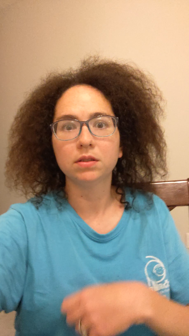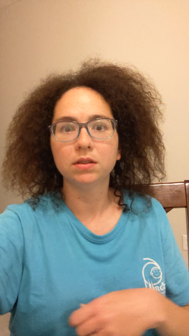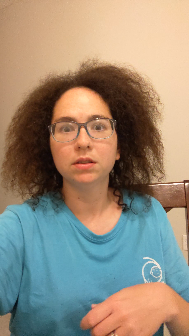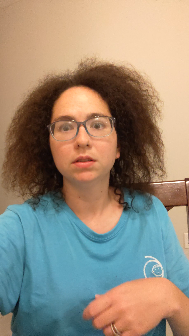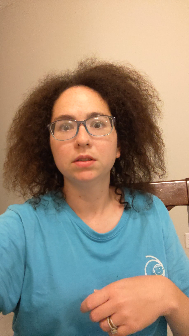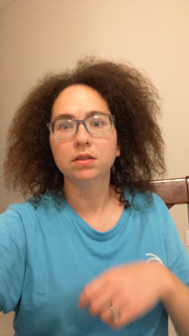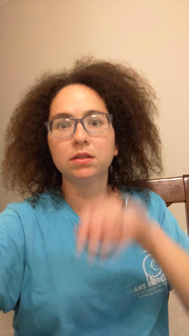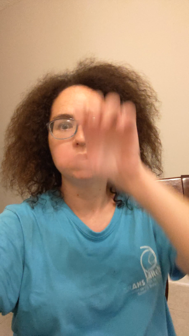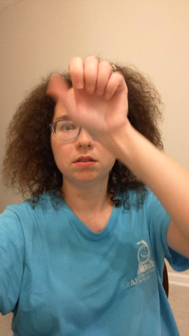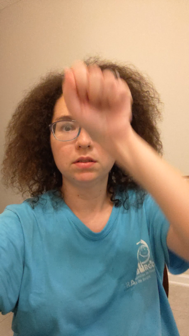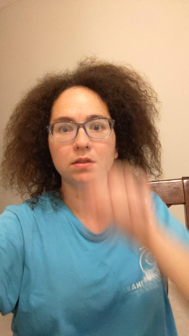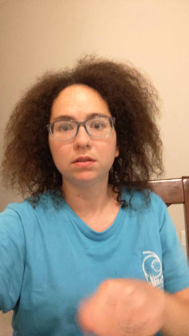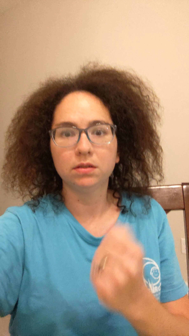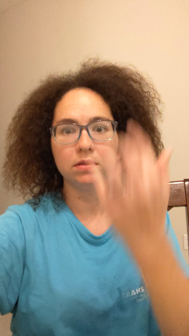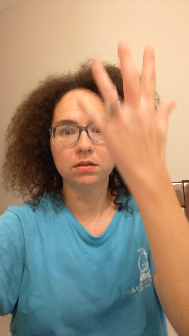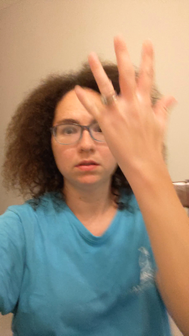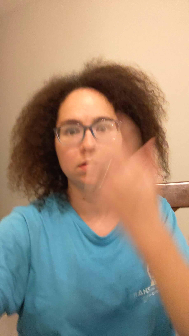gloves